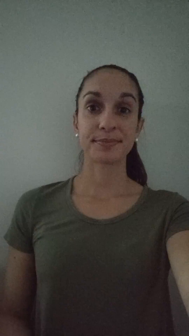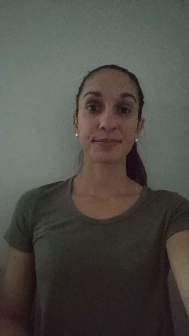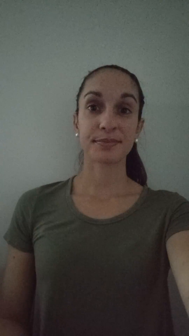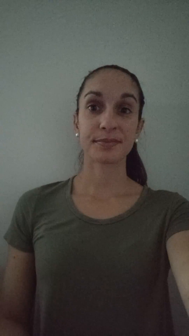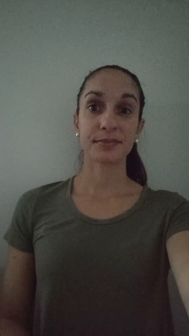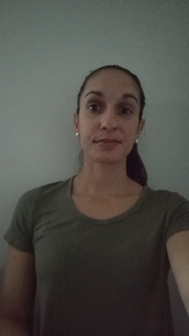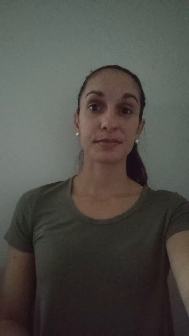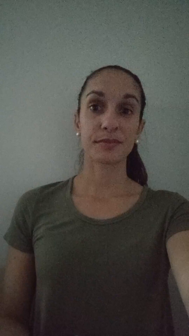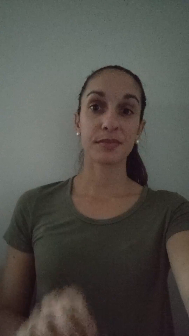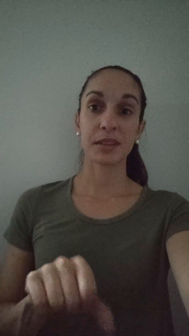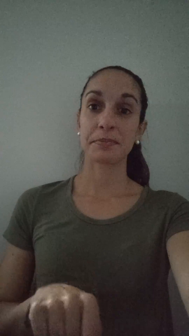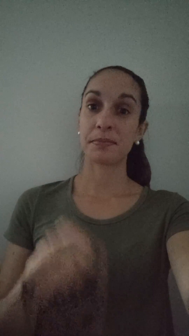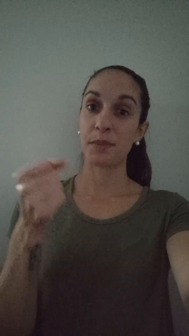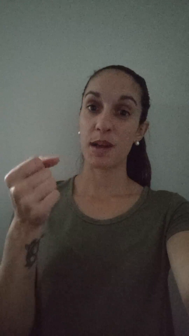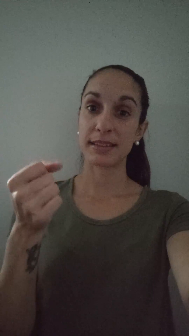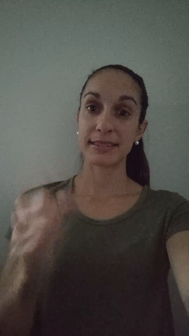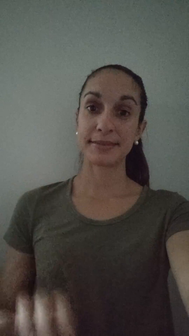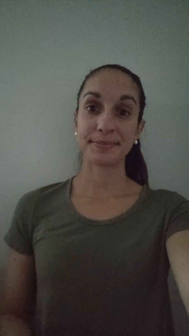broken